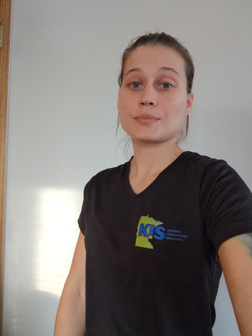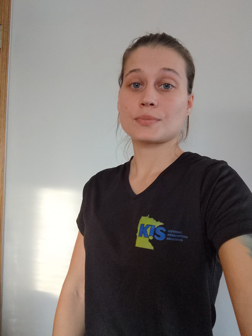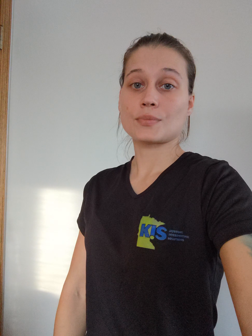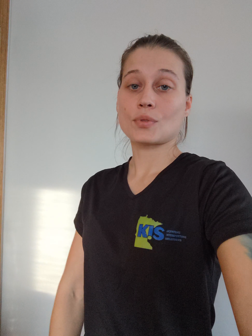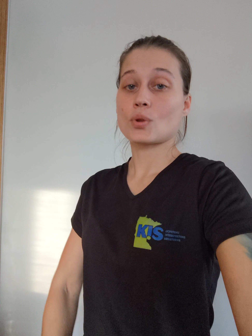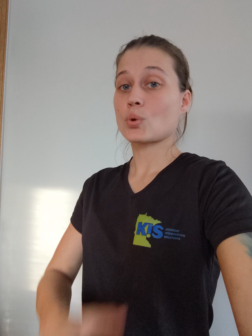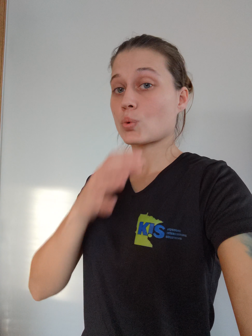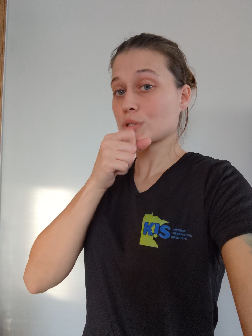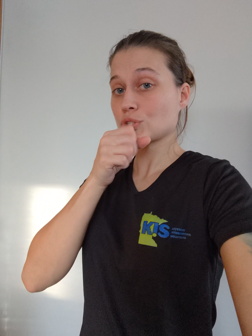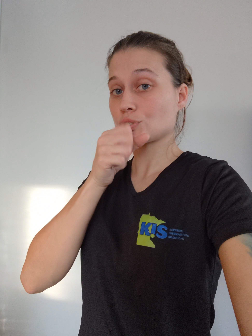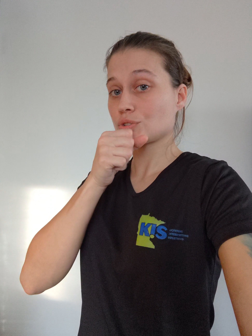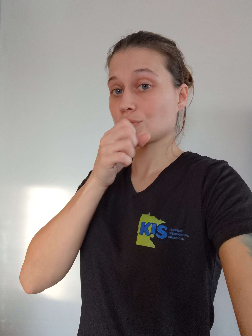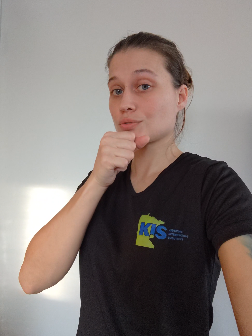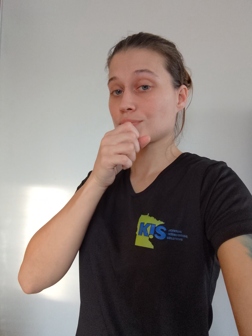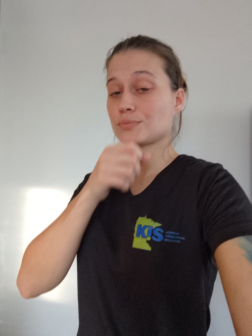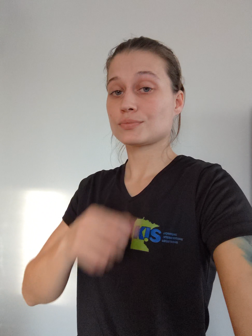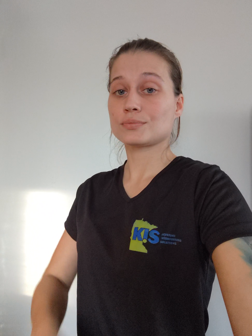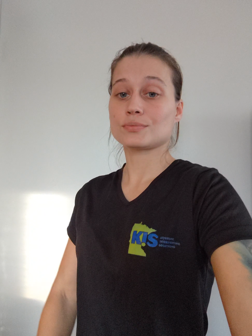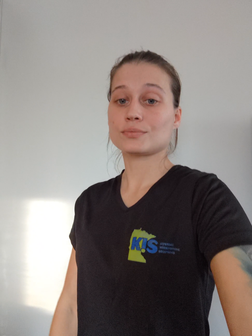orange